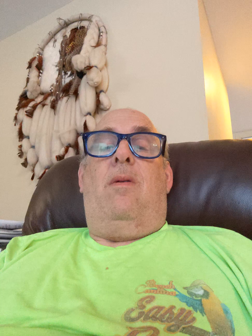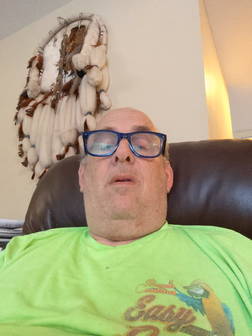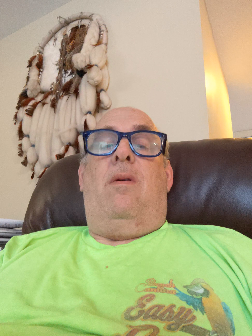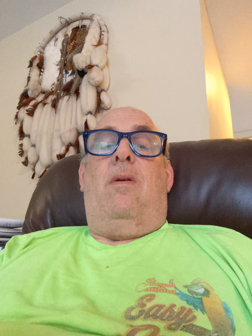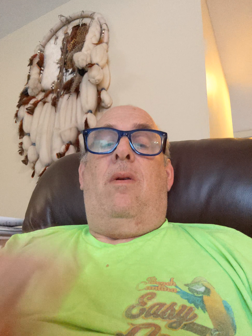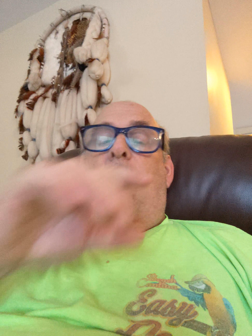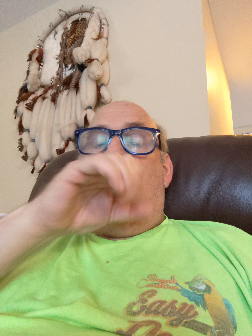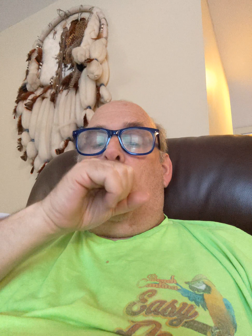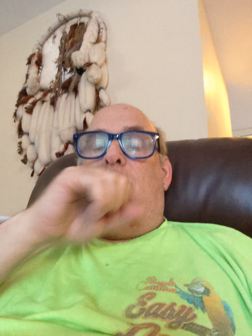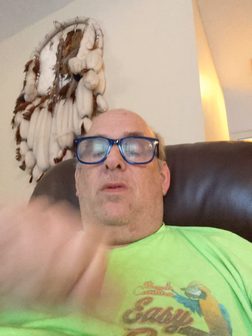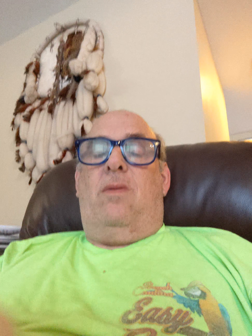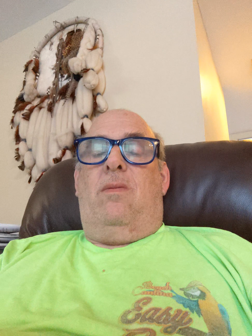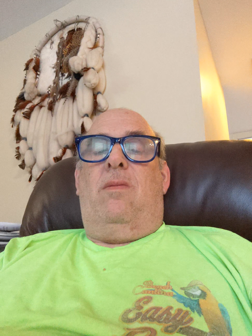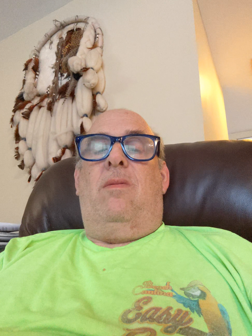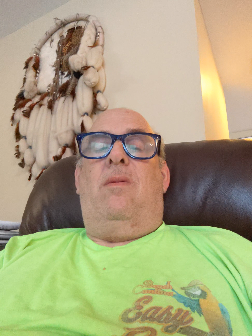orange